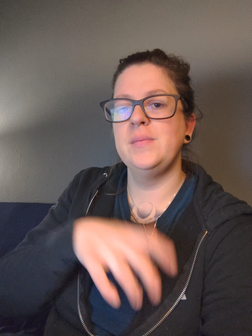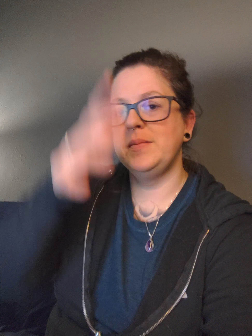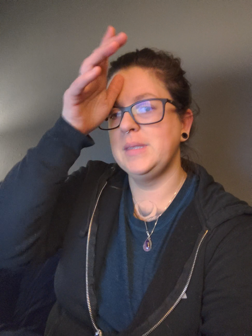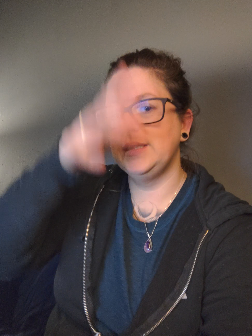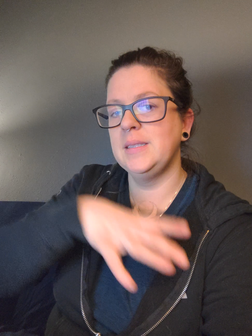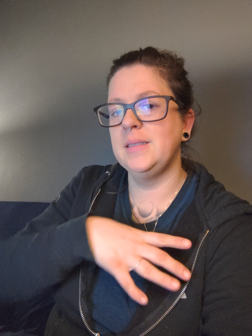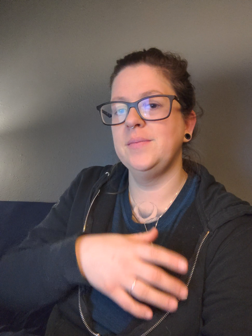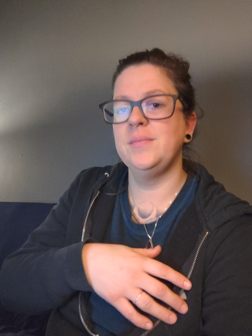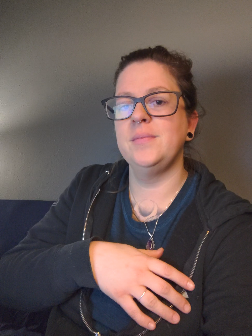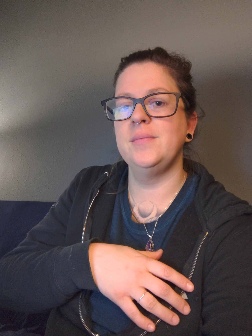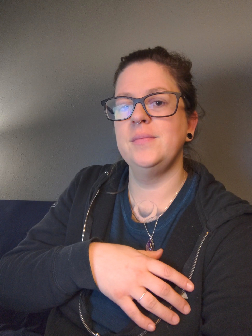man